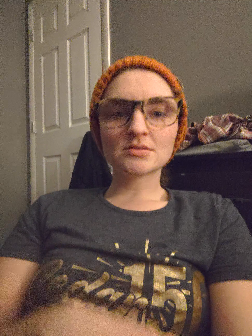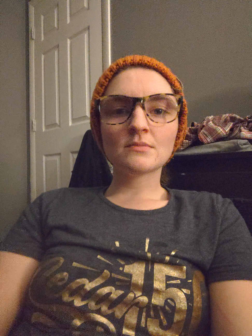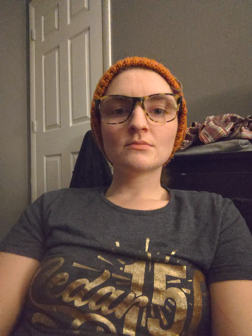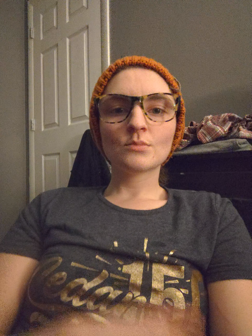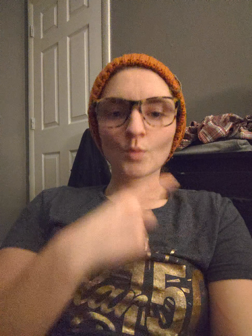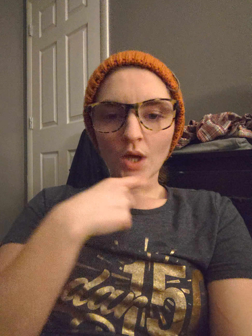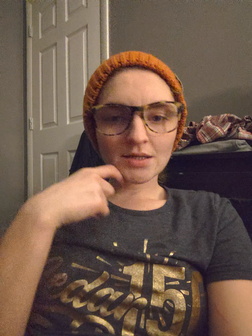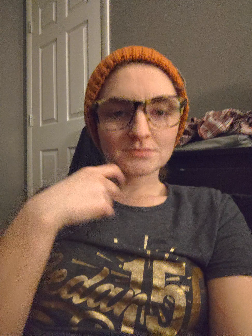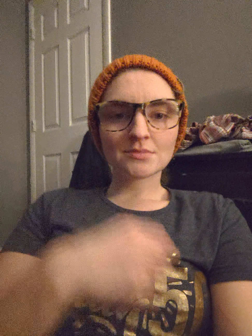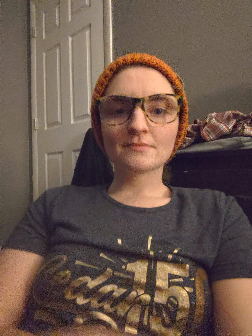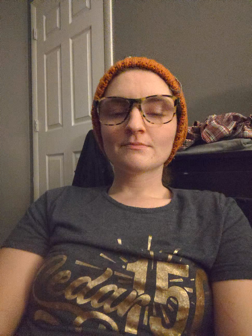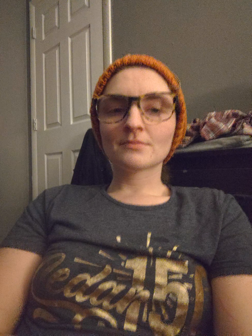dry